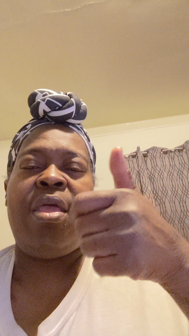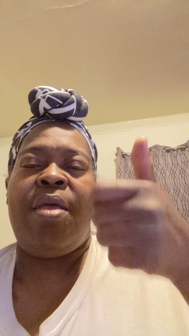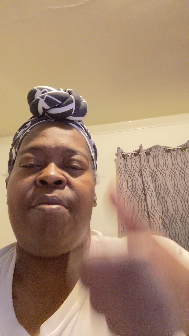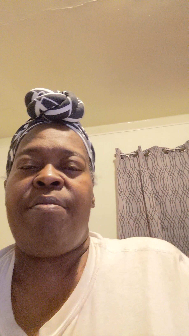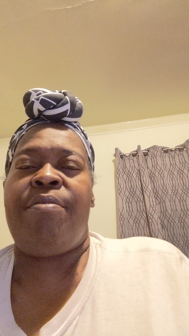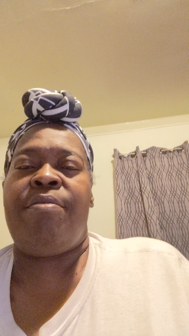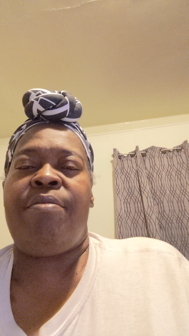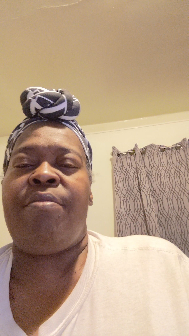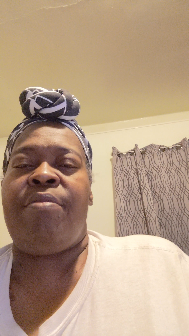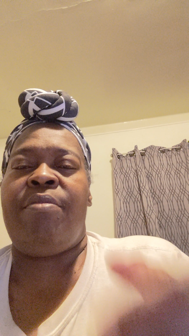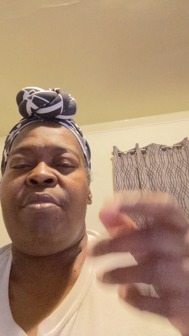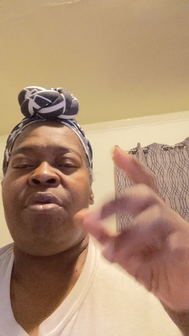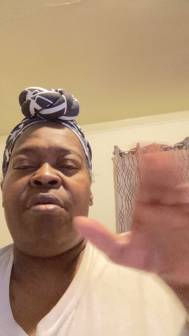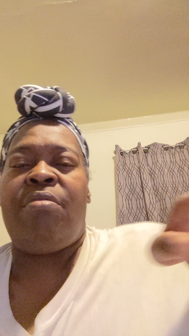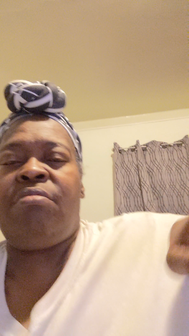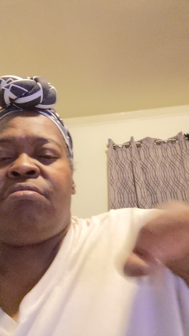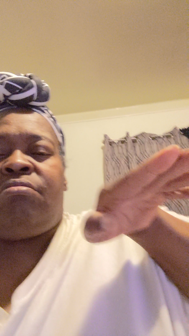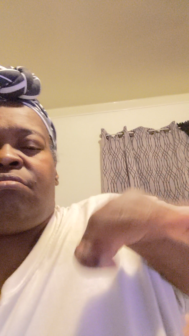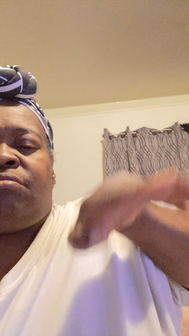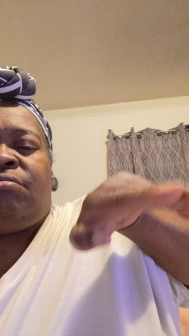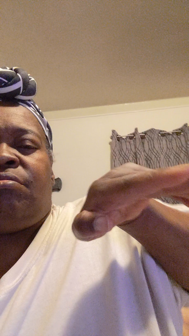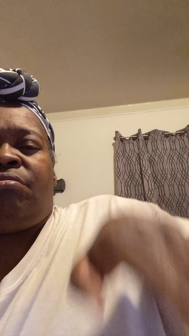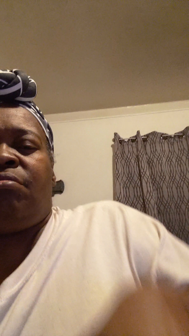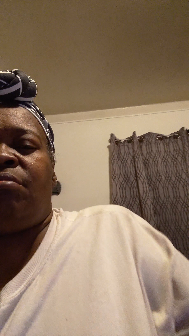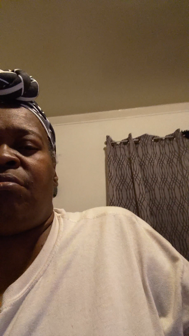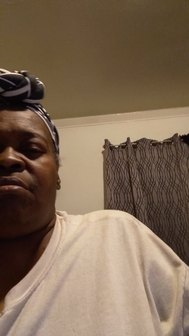penguin